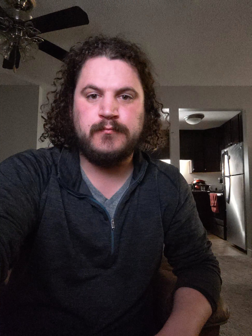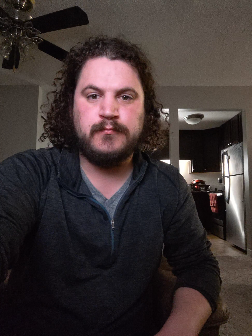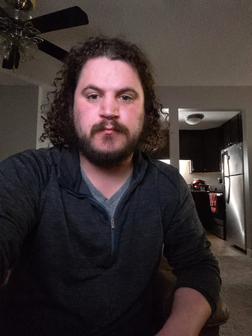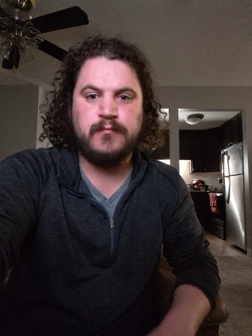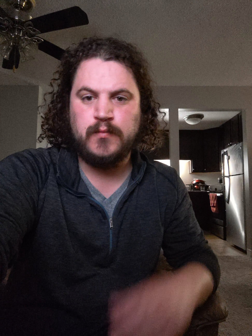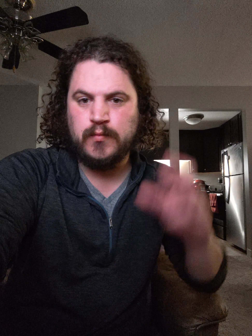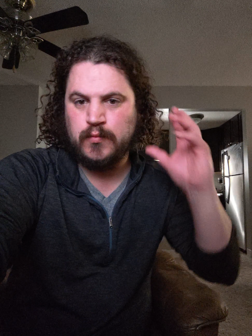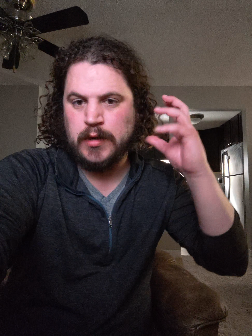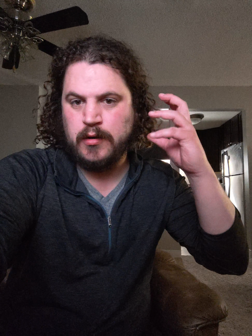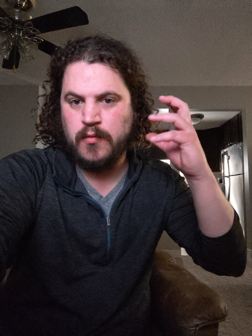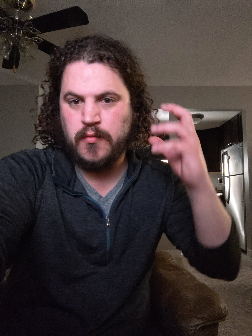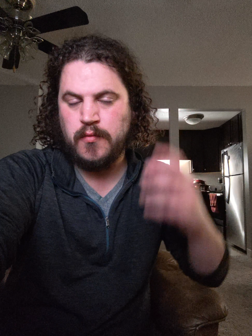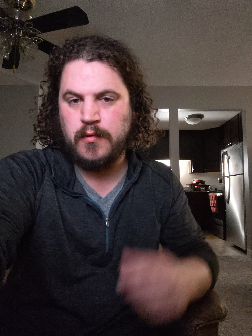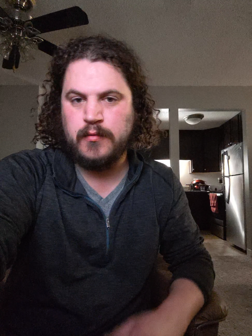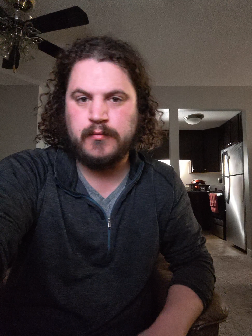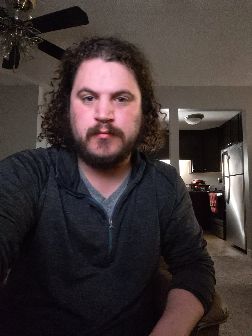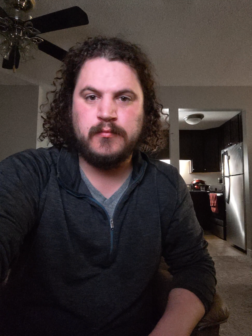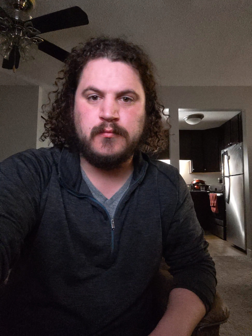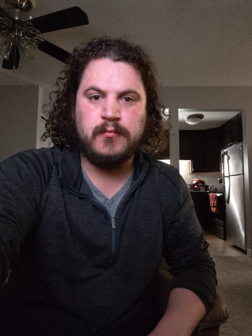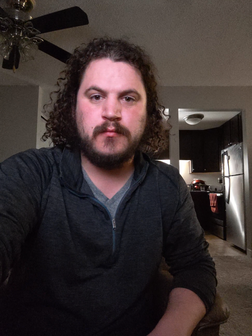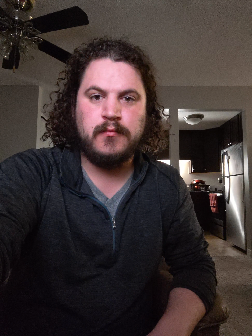radio